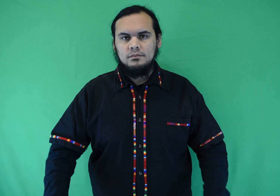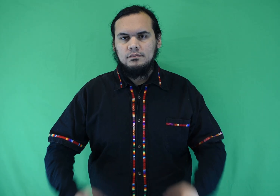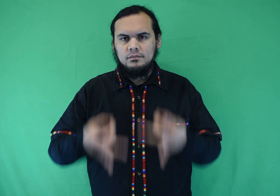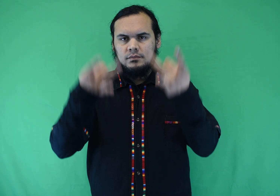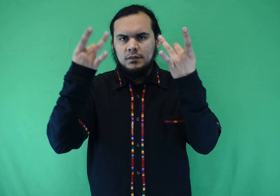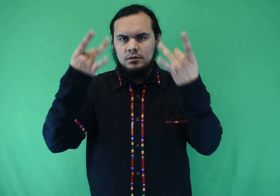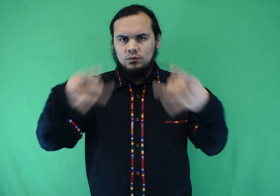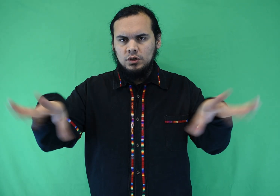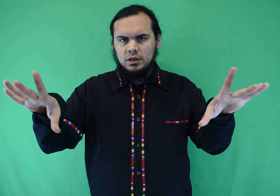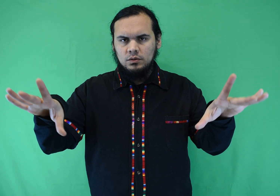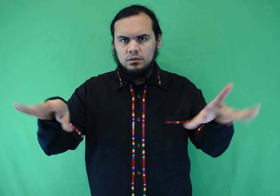suceso